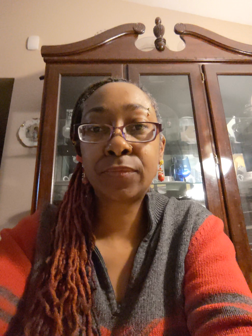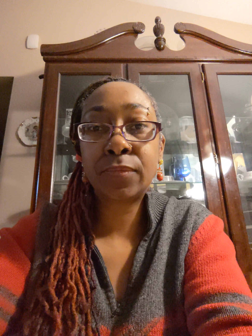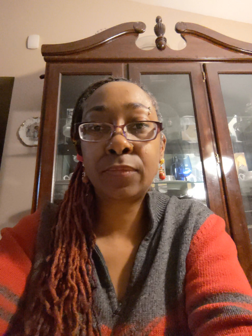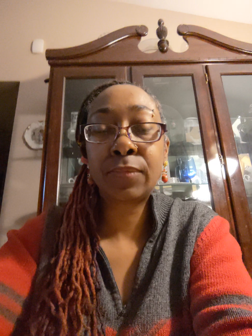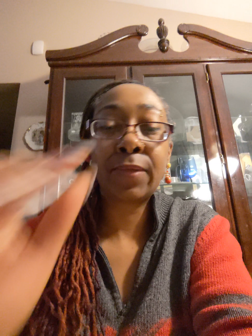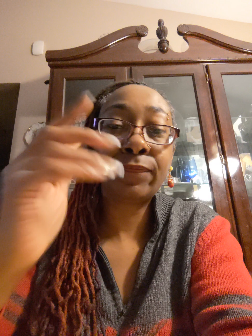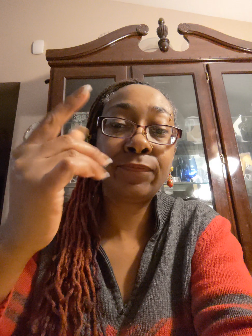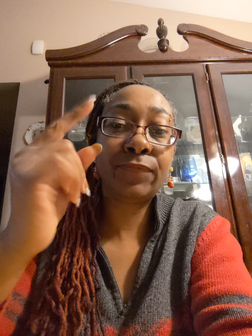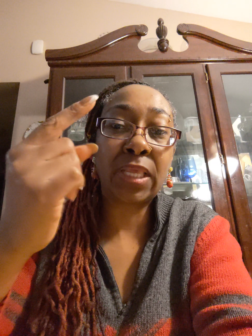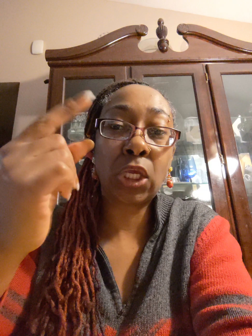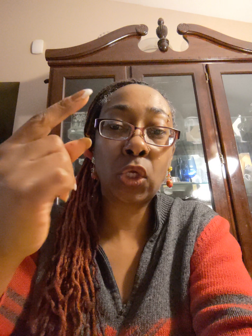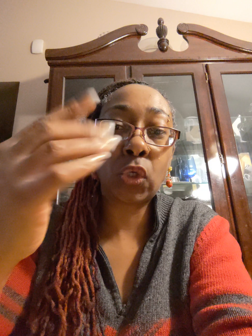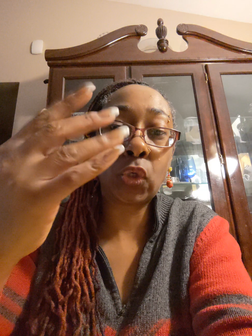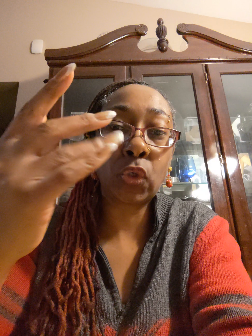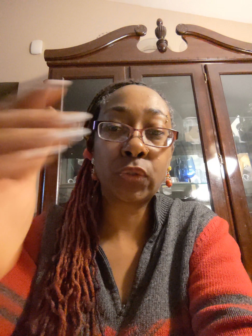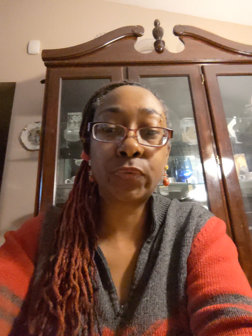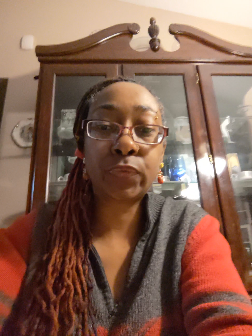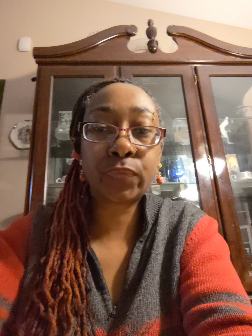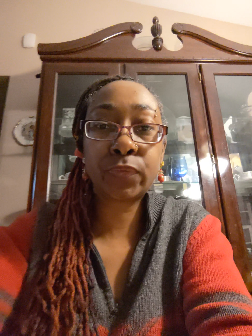finger